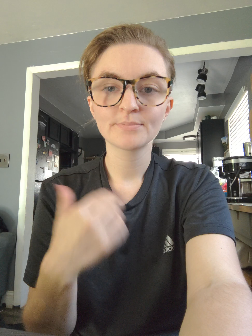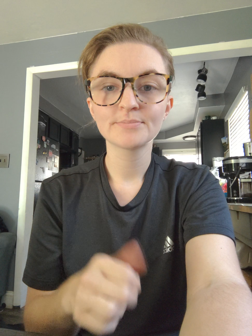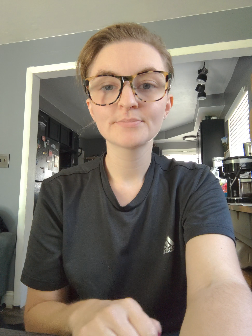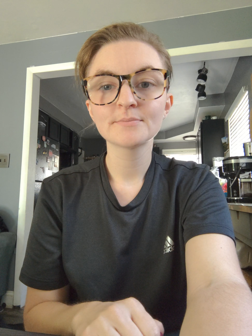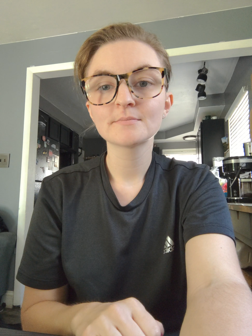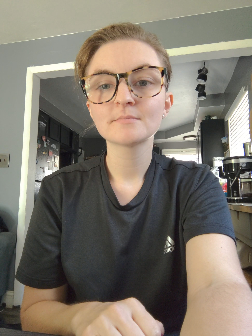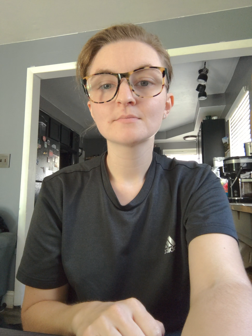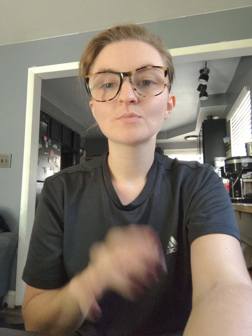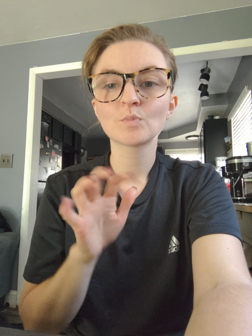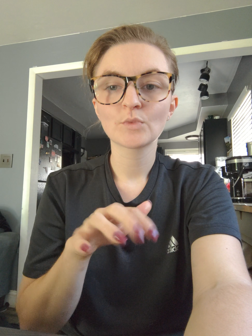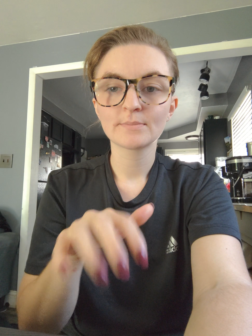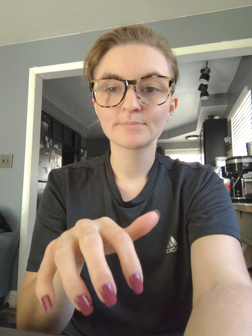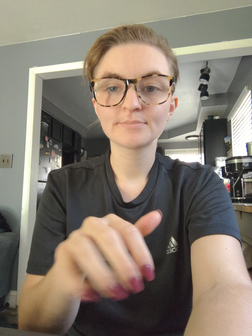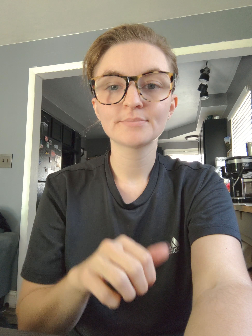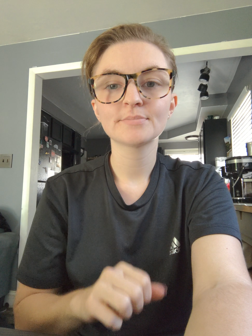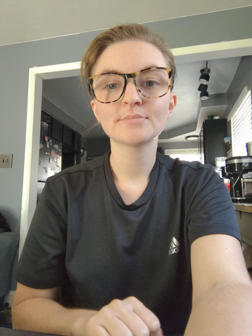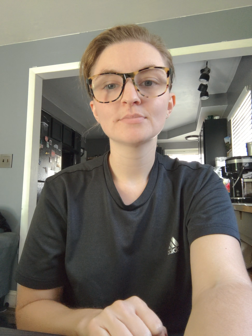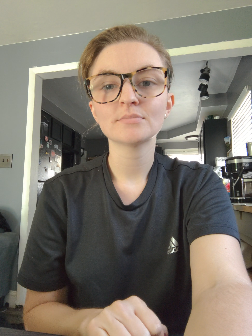grapes